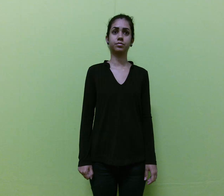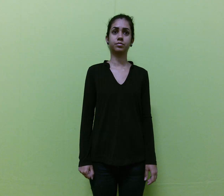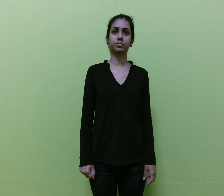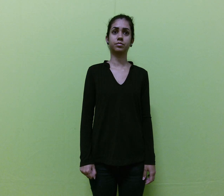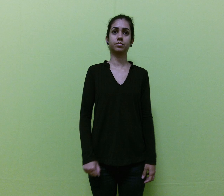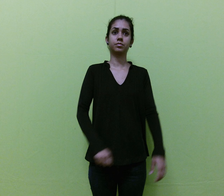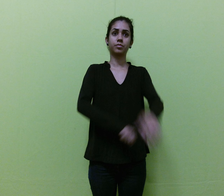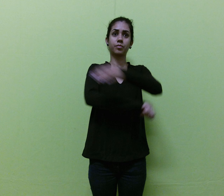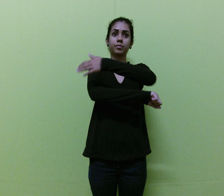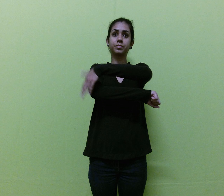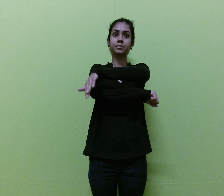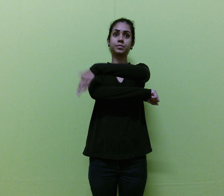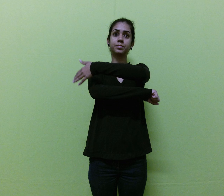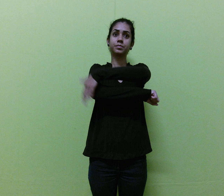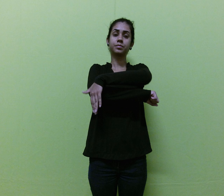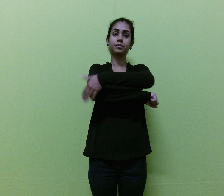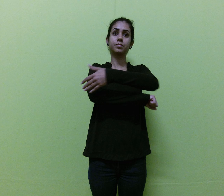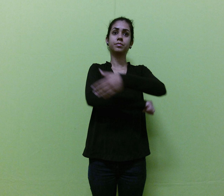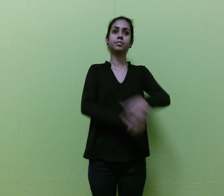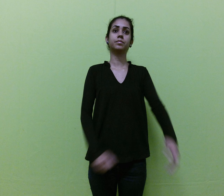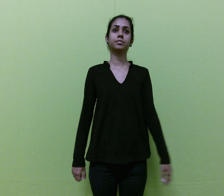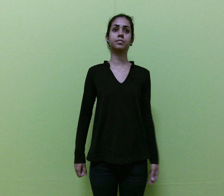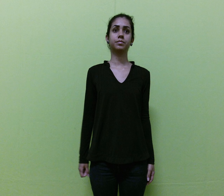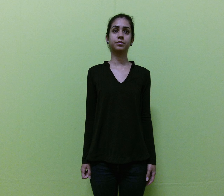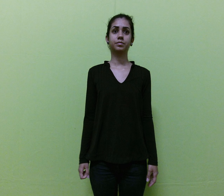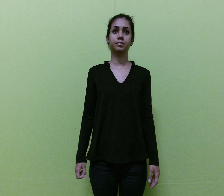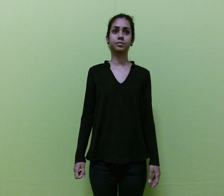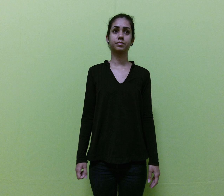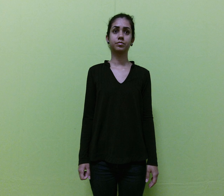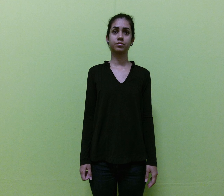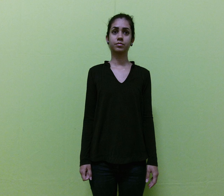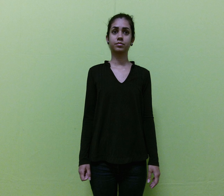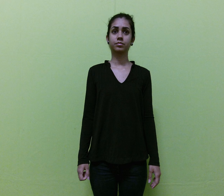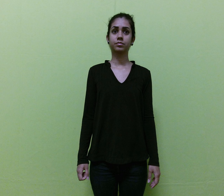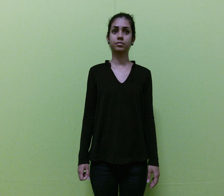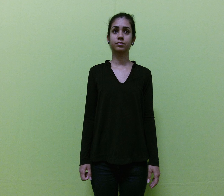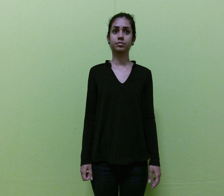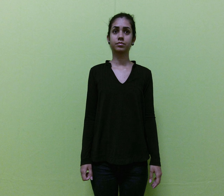esquina